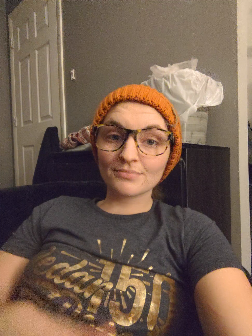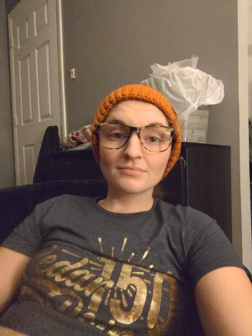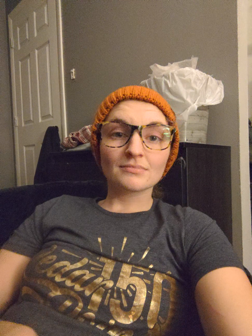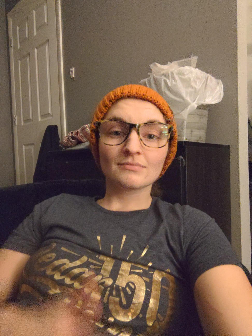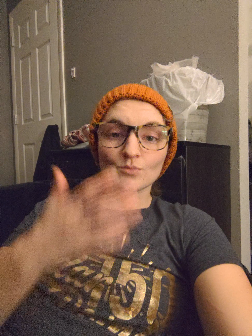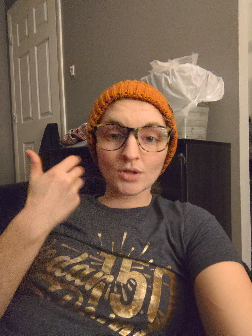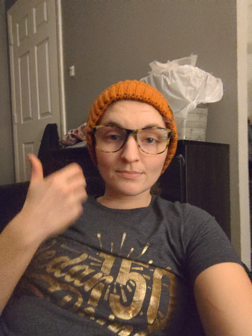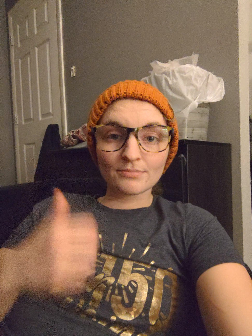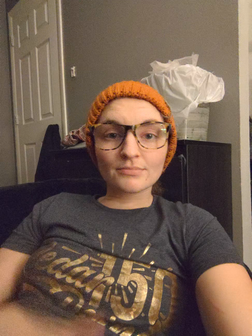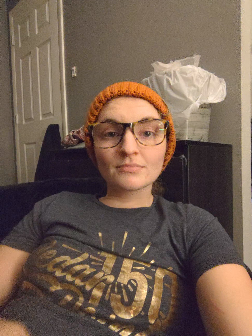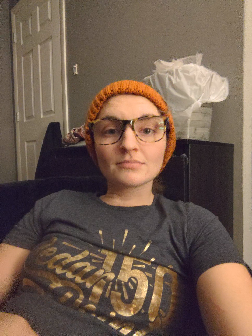tiger